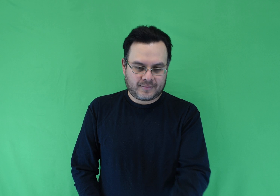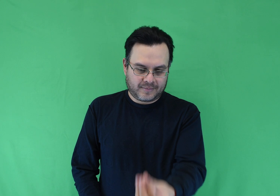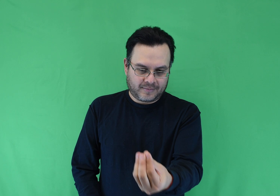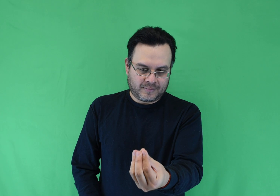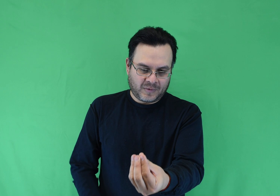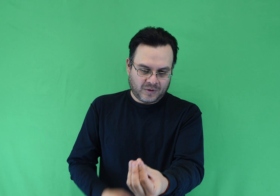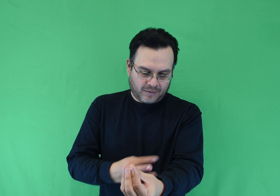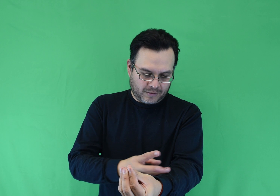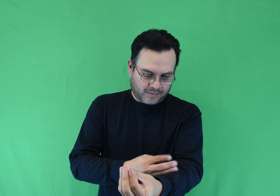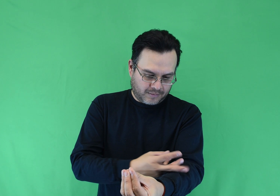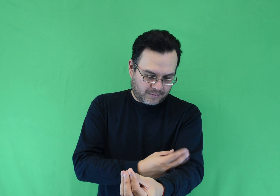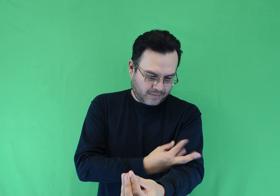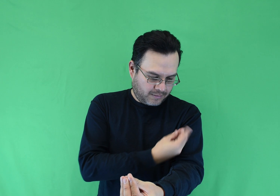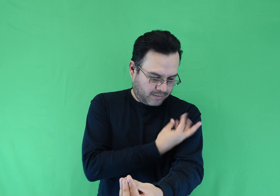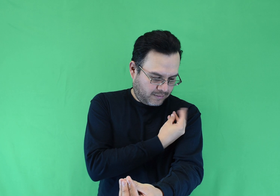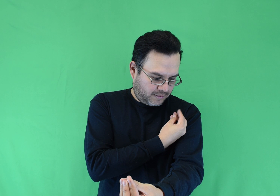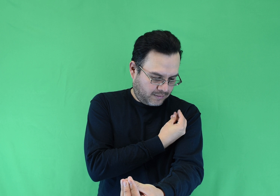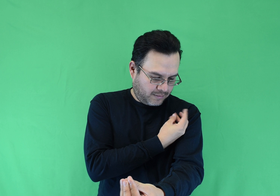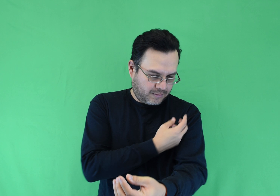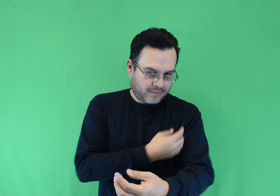deslizar en cuerpo